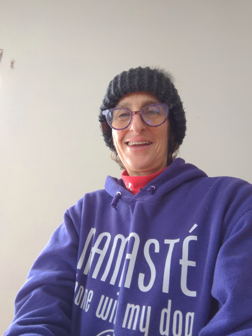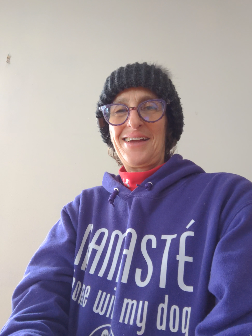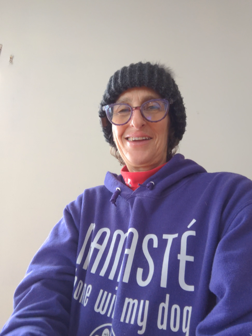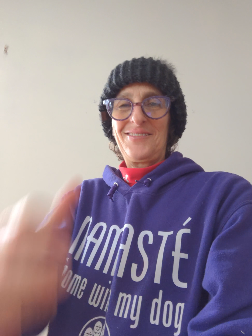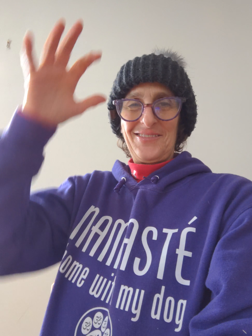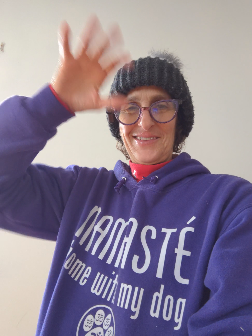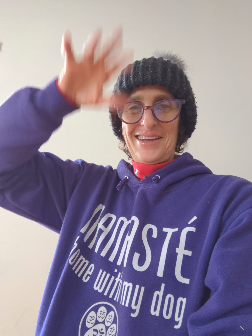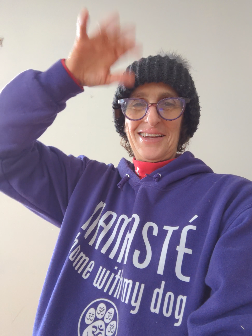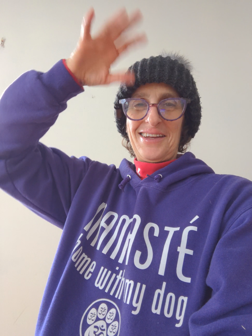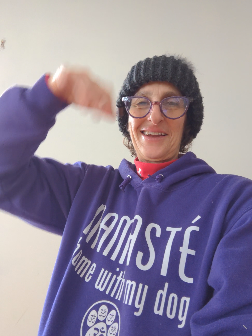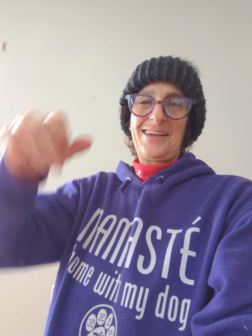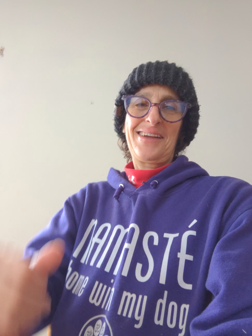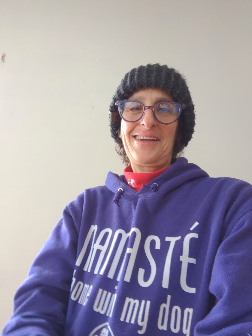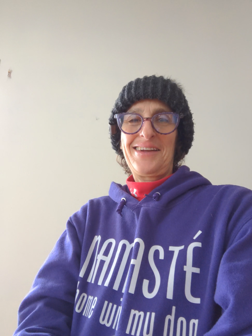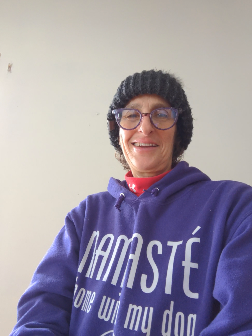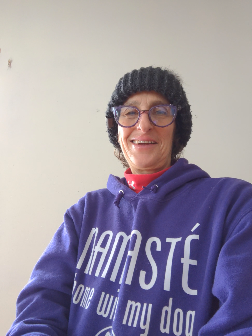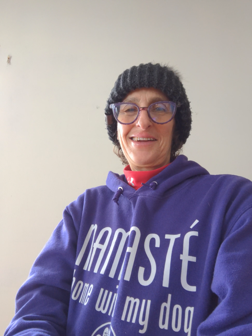rain